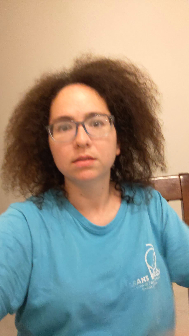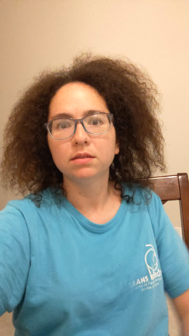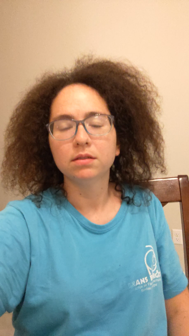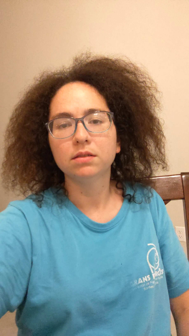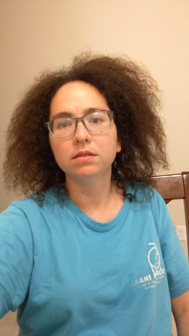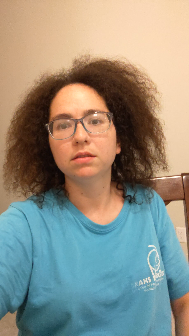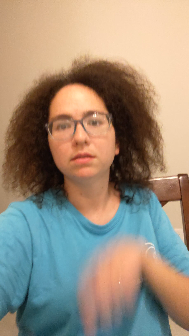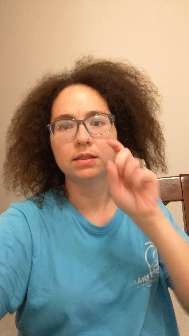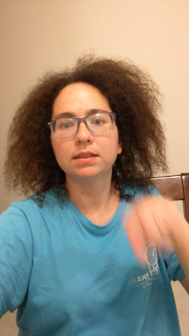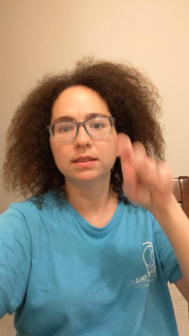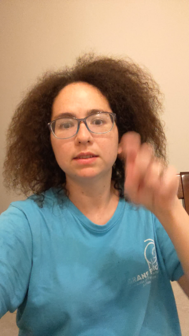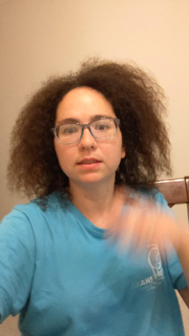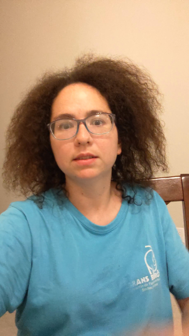need